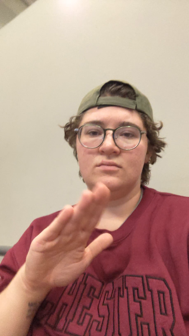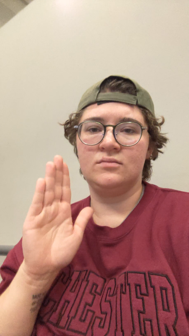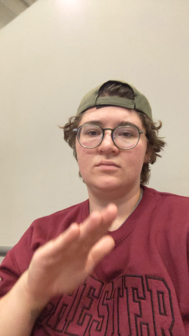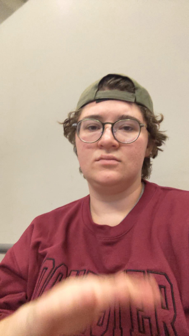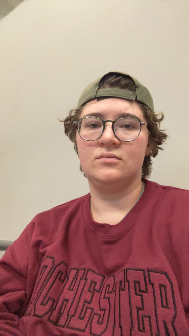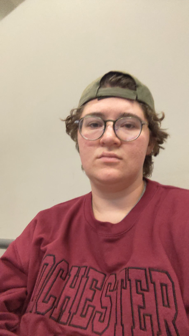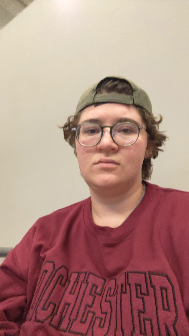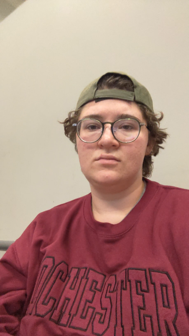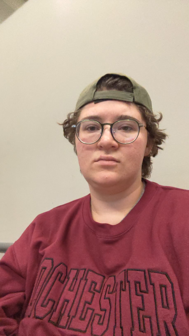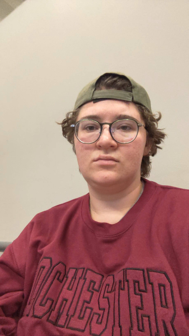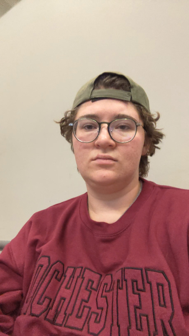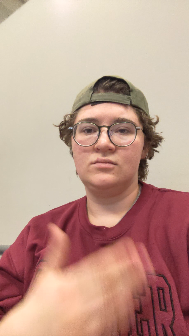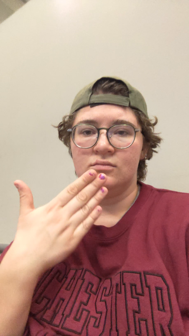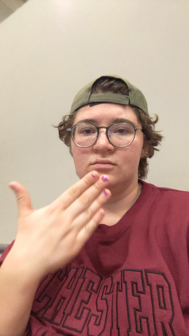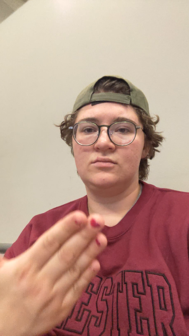good